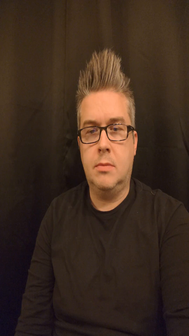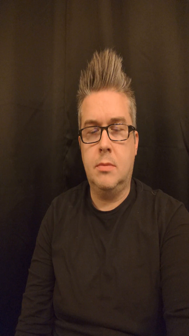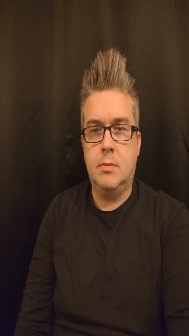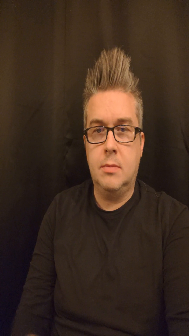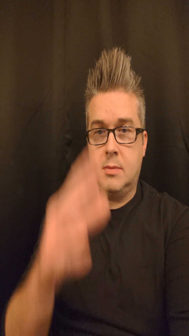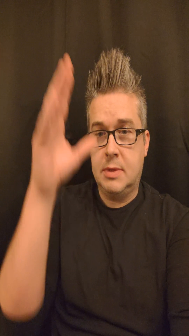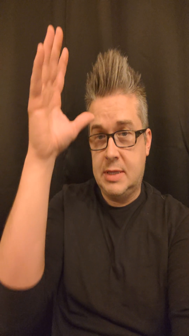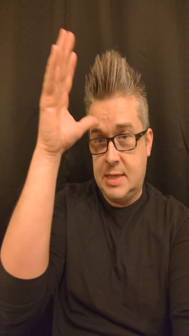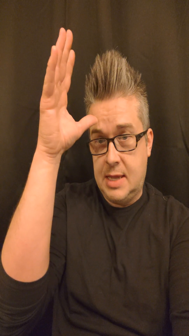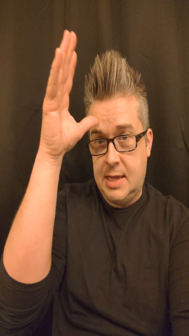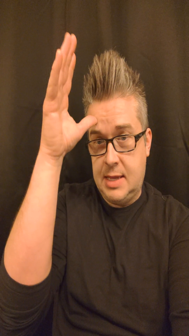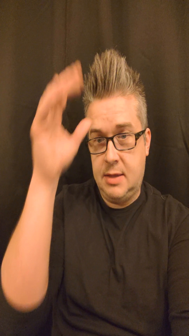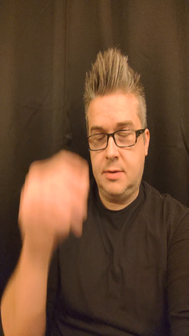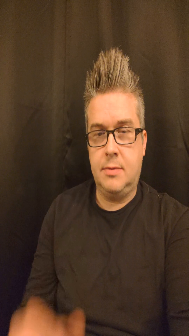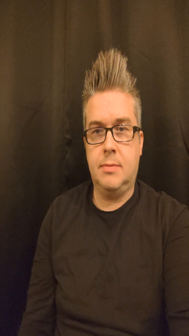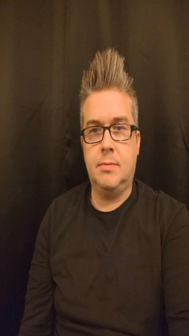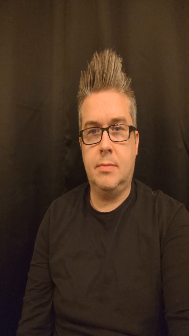dad